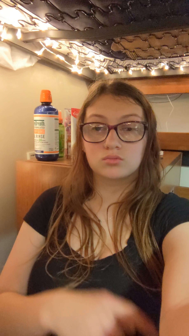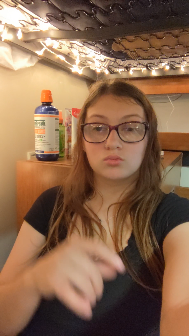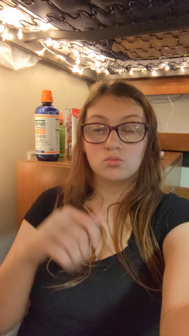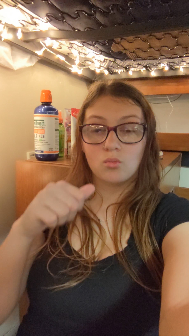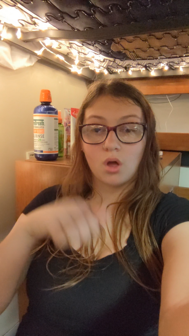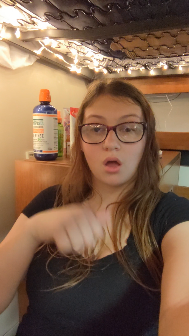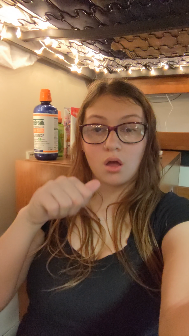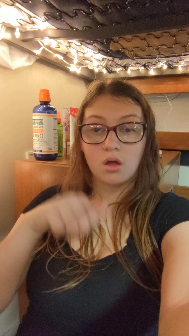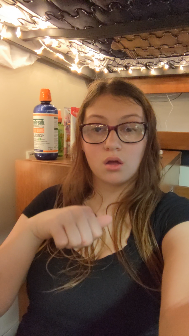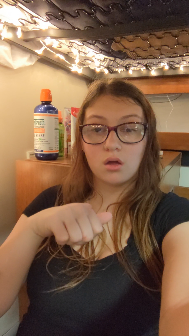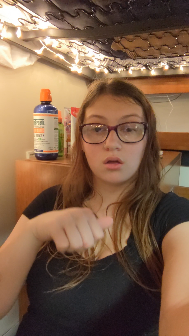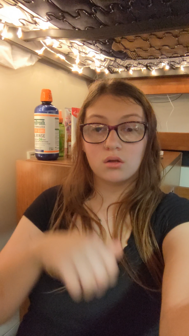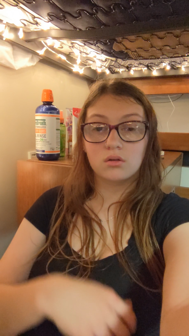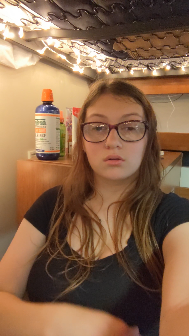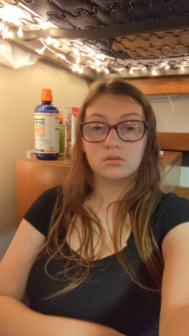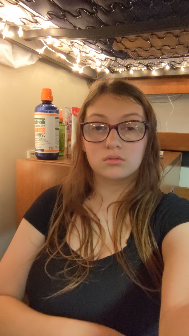rock